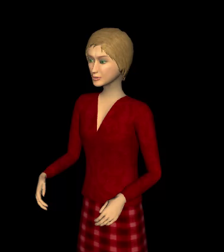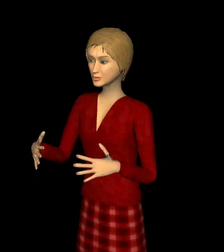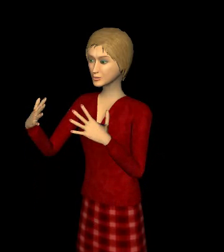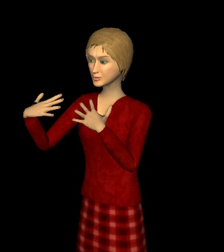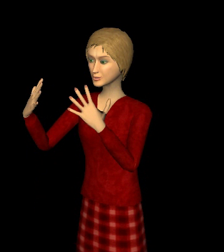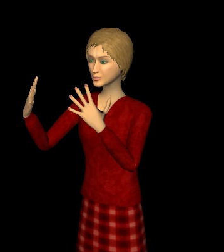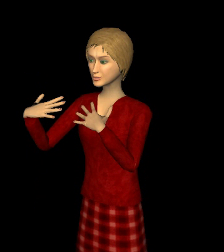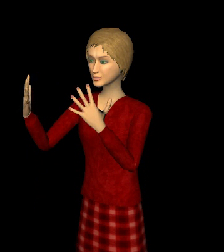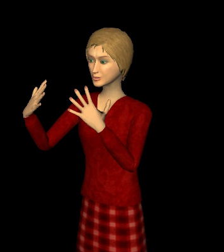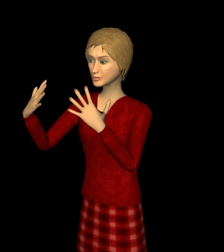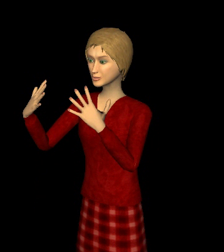هواء